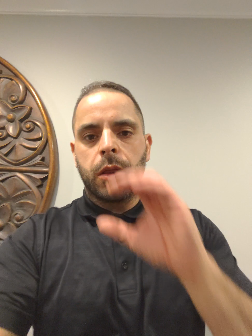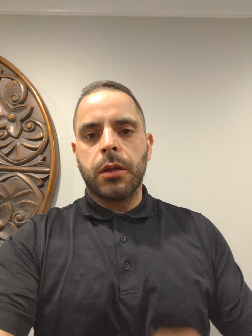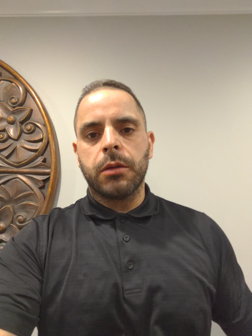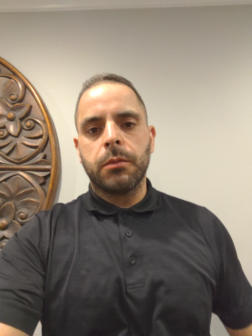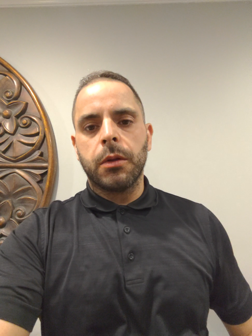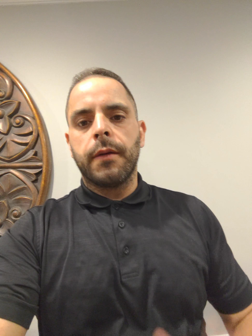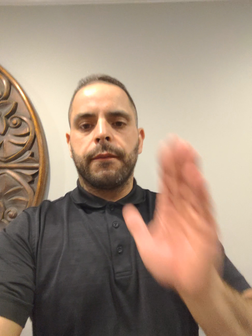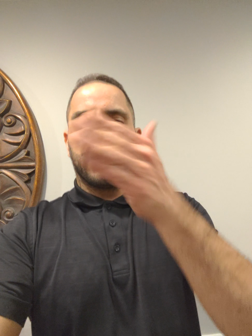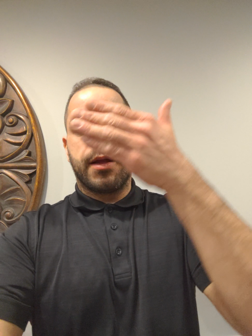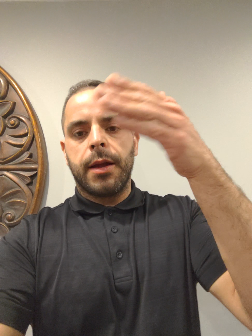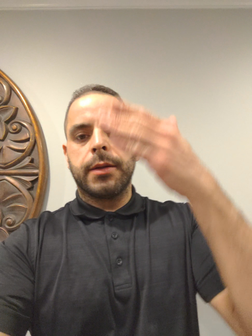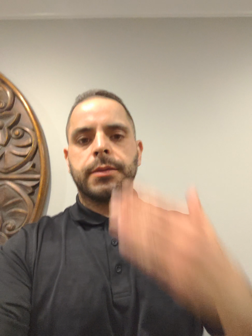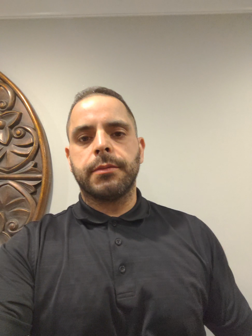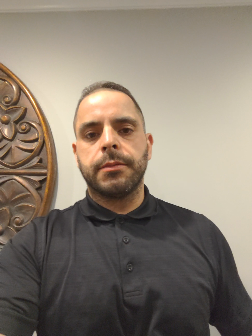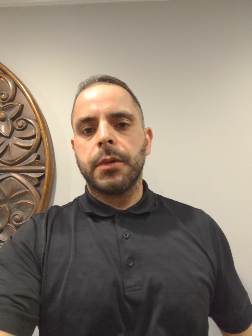flag